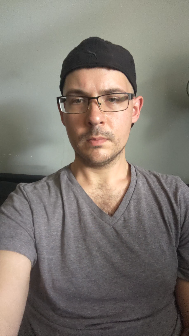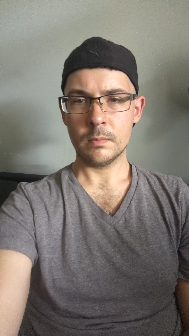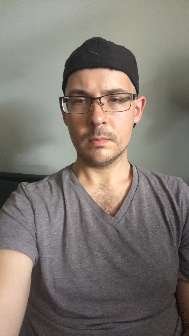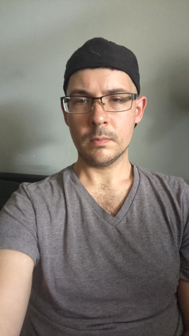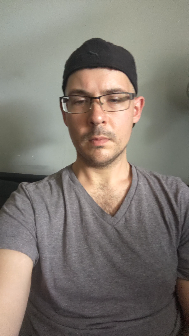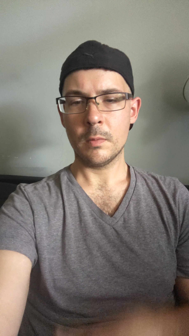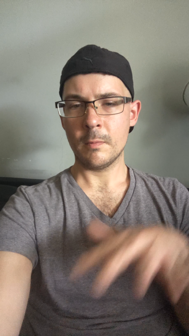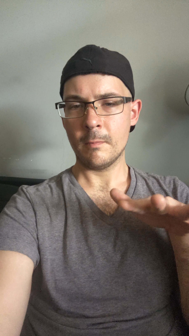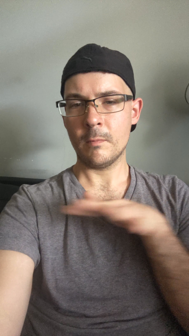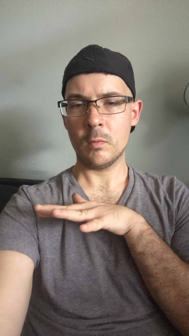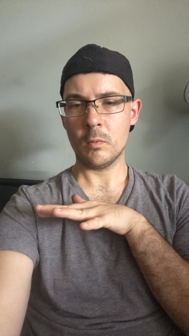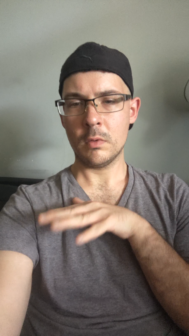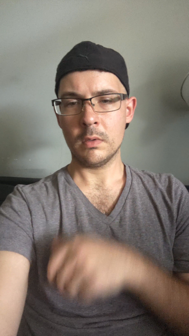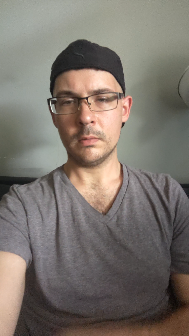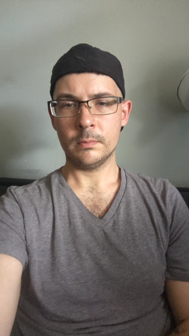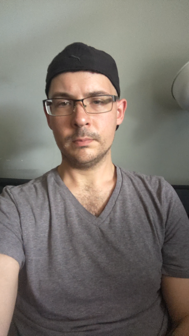full